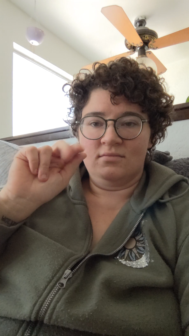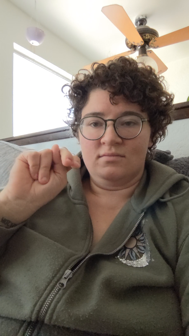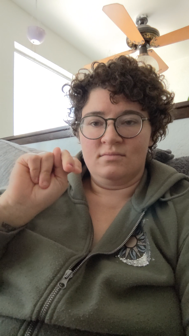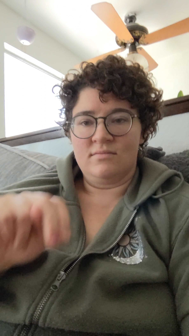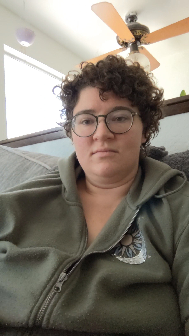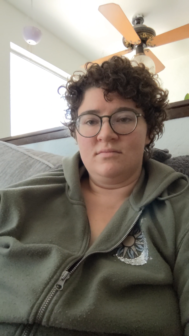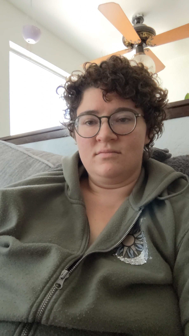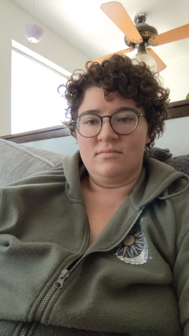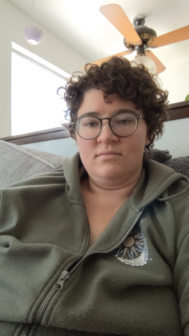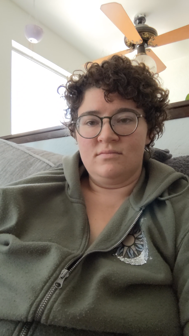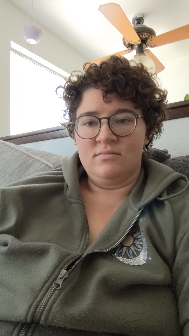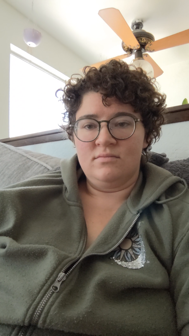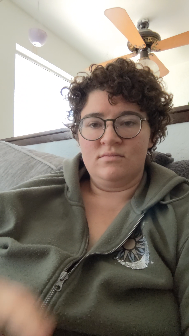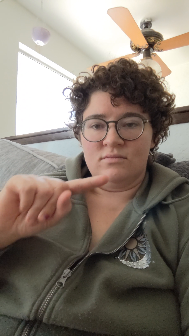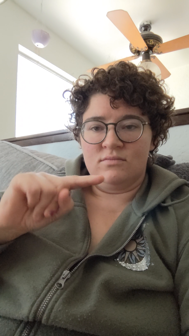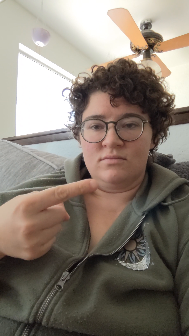hurt